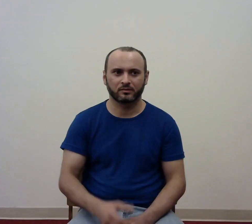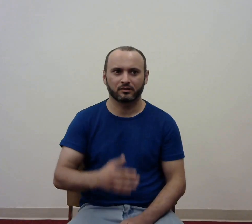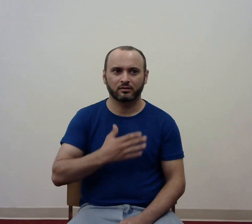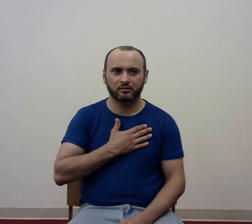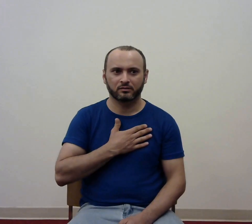mən